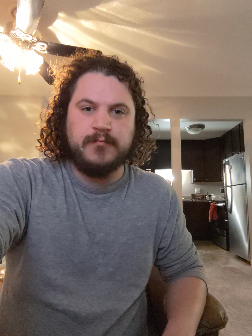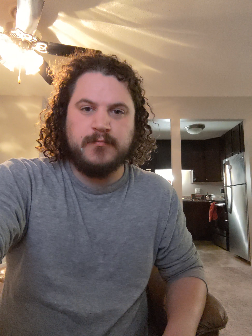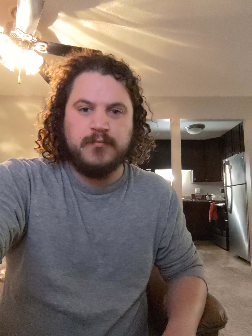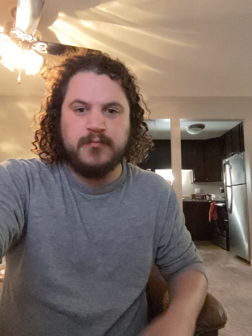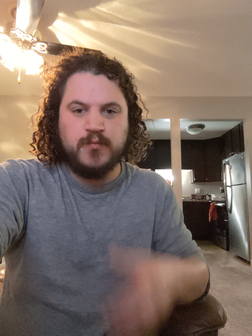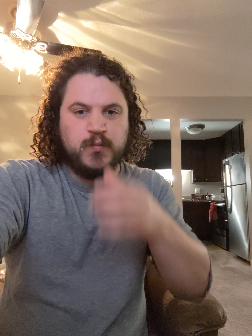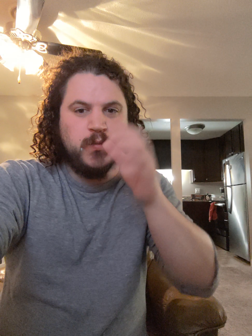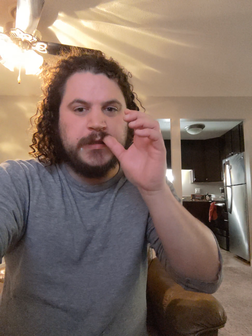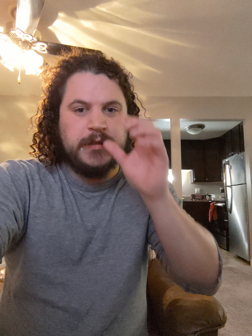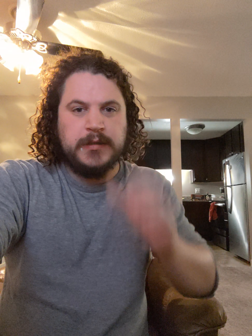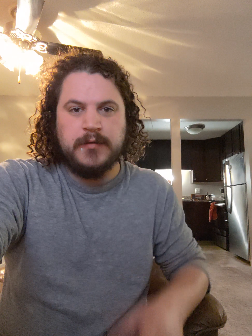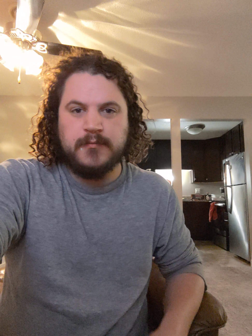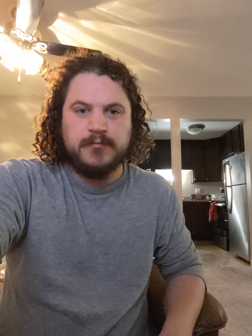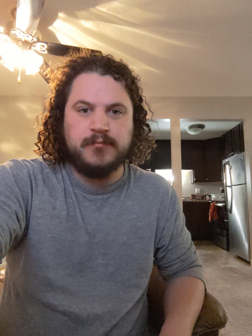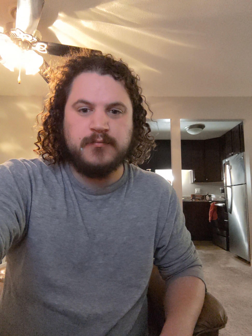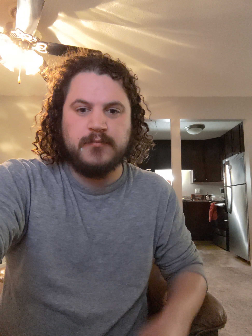drink